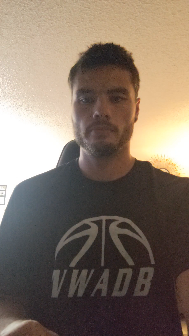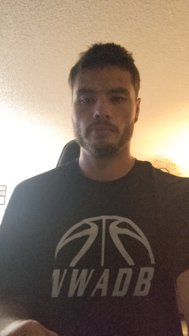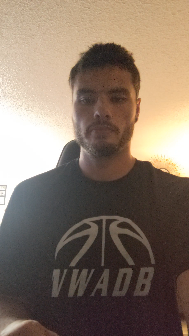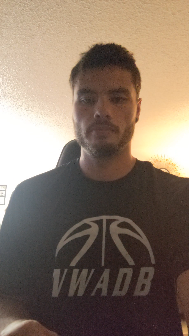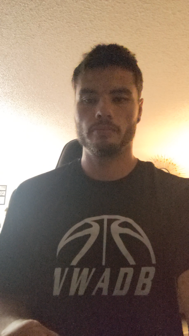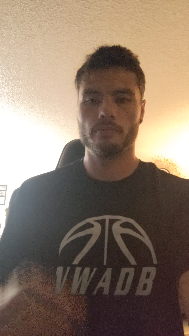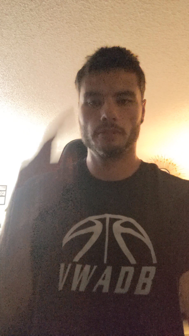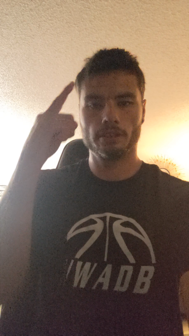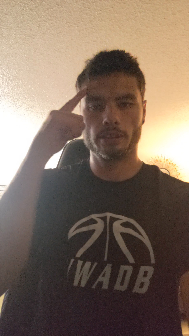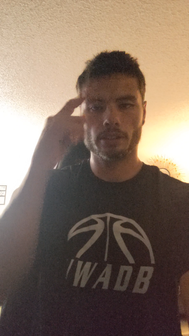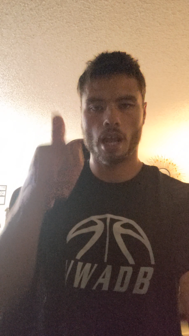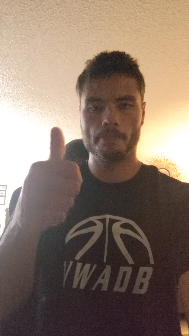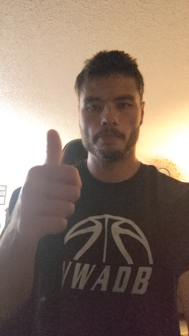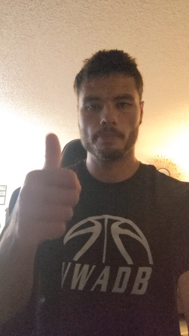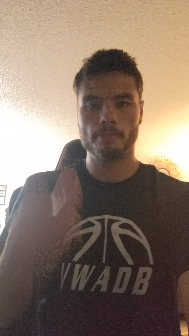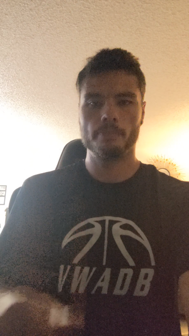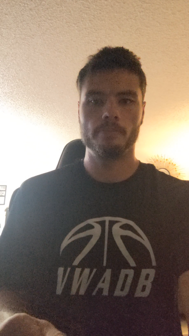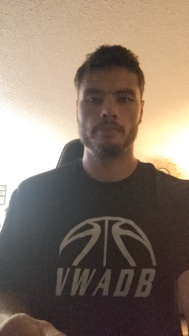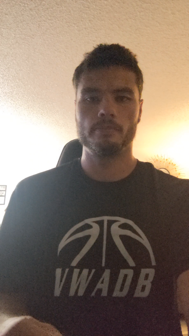dime